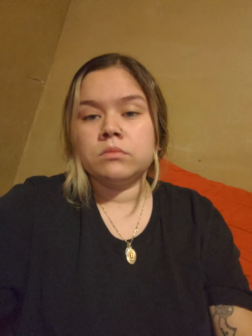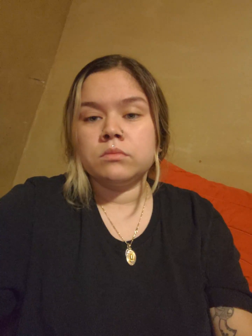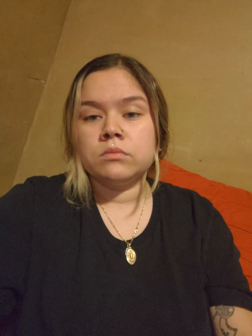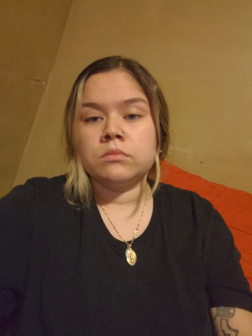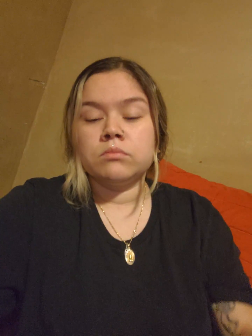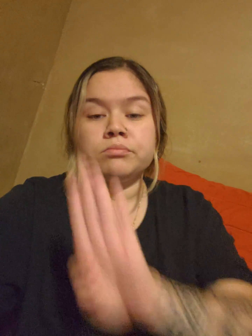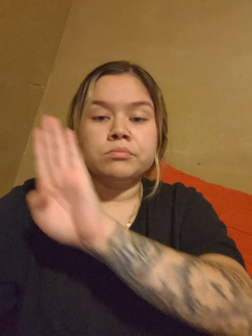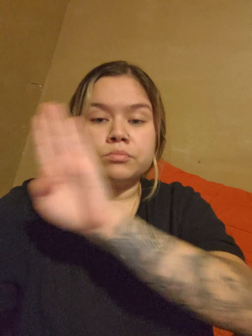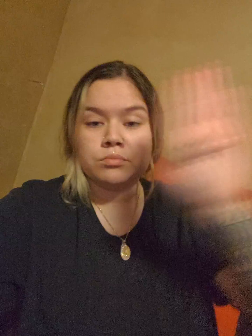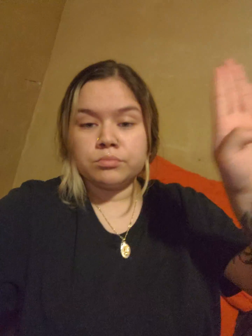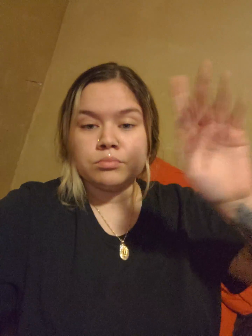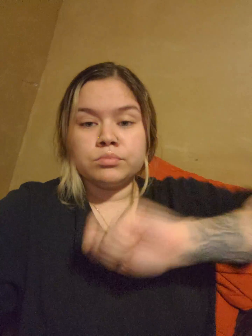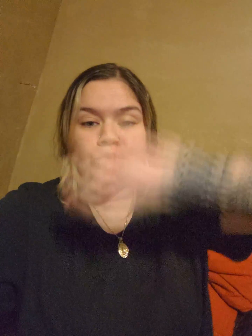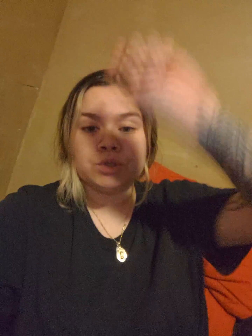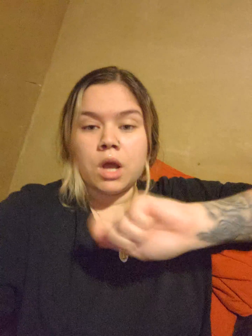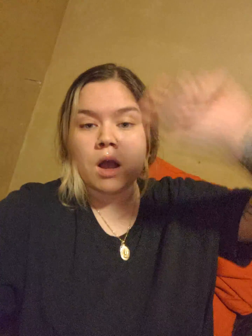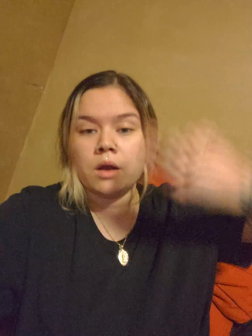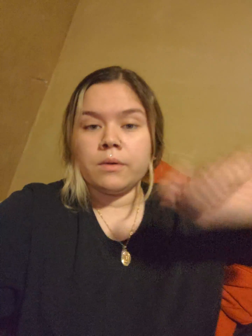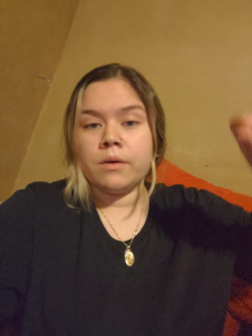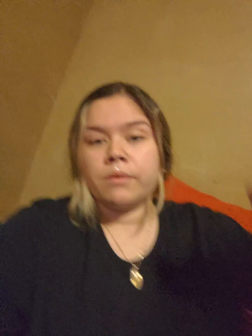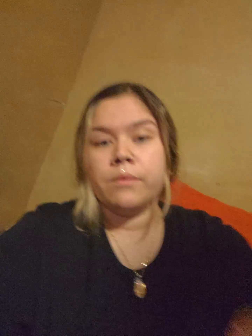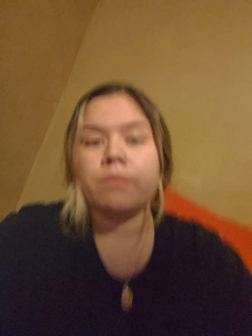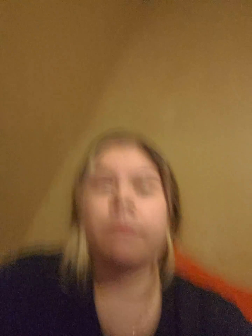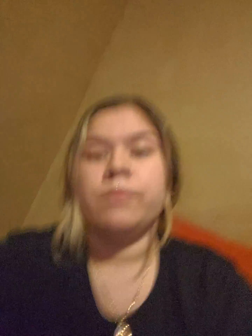chalk